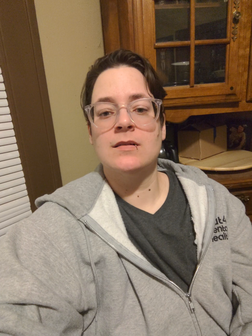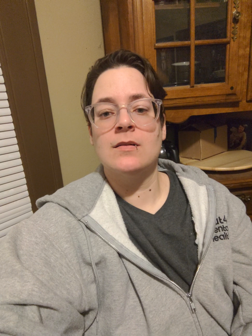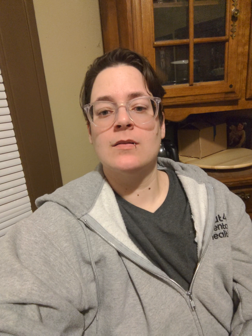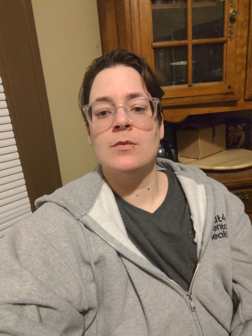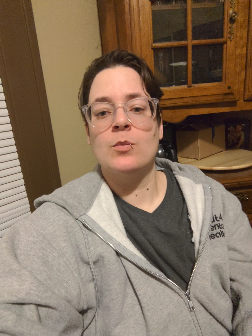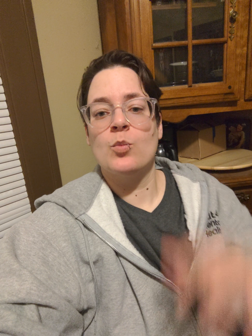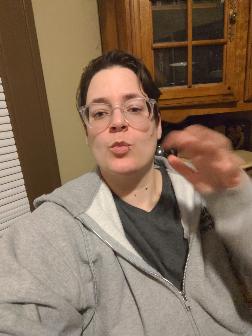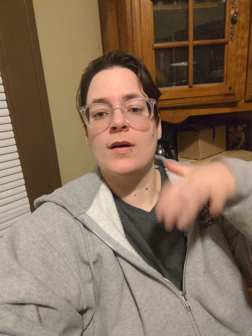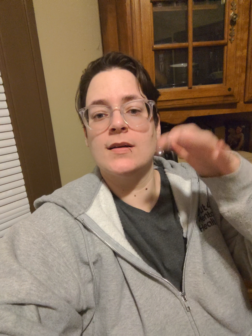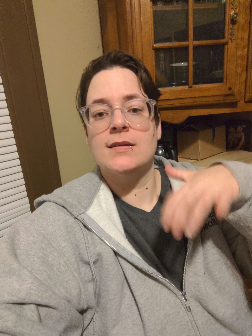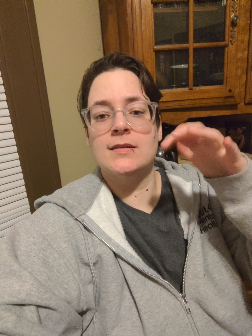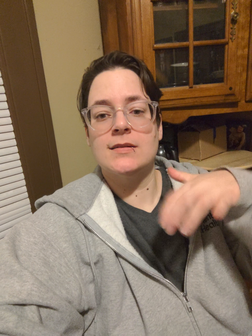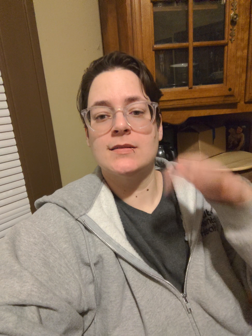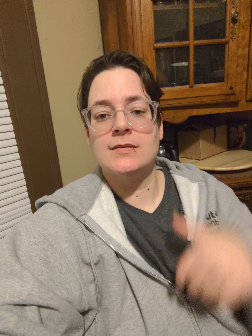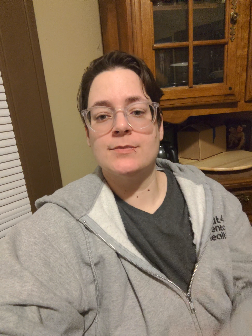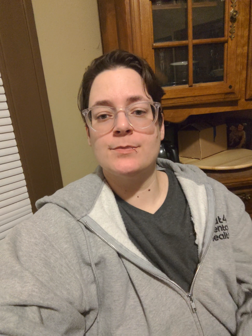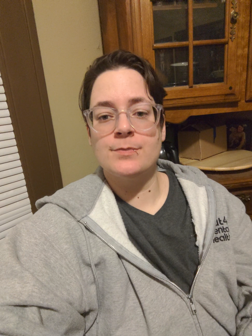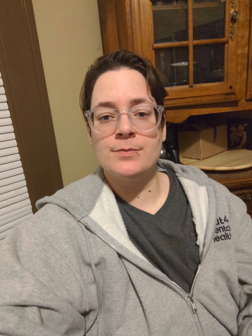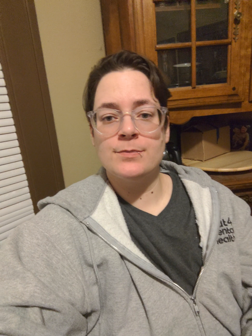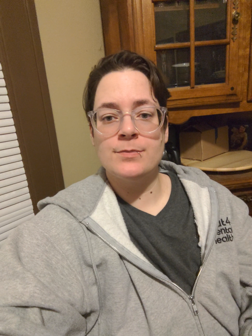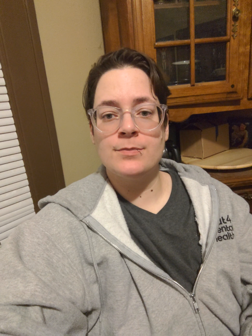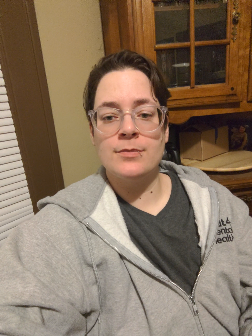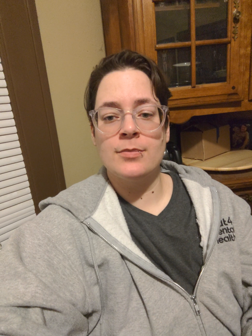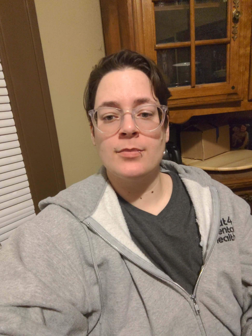rain